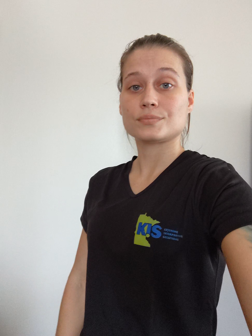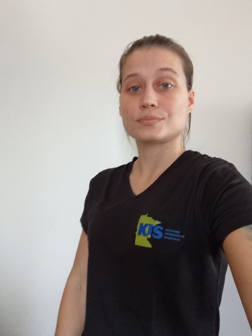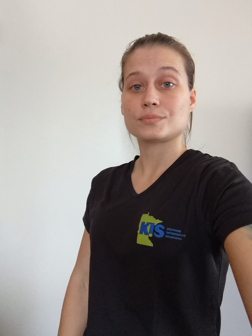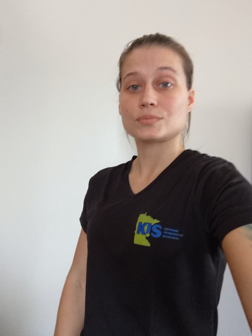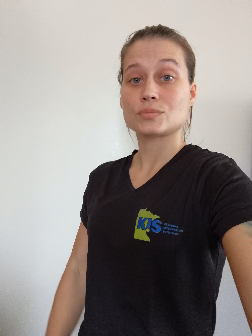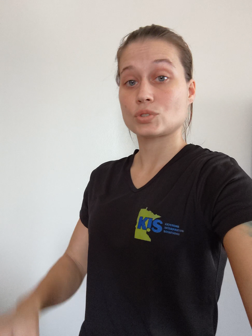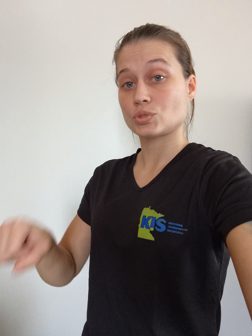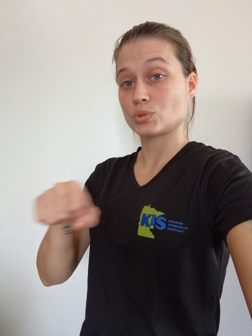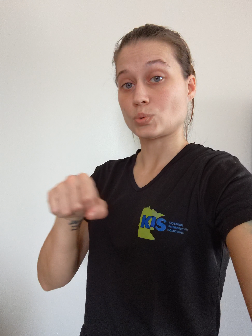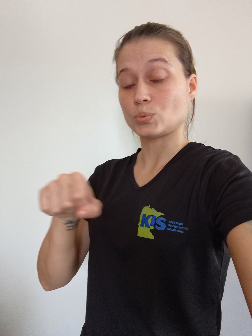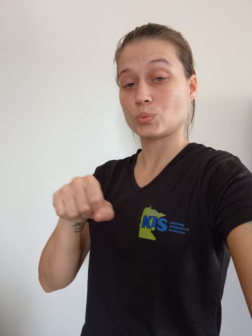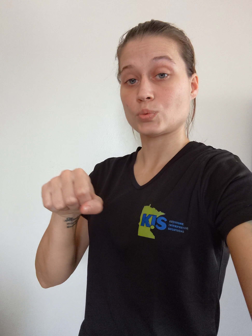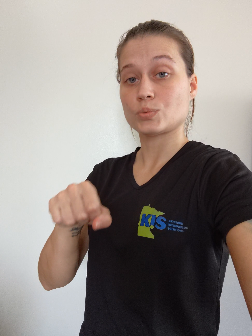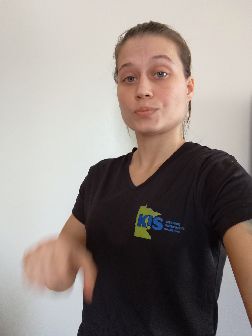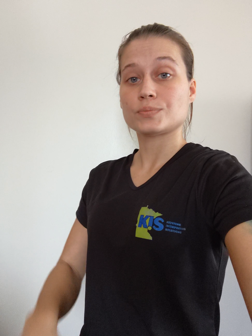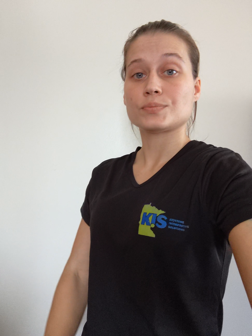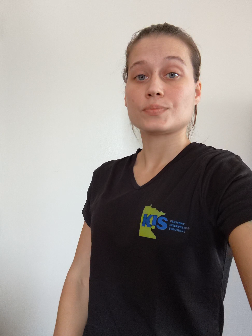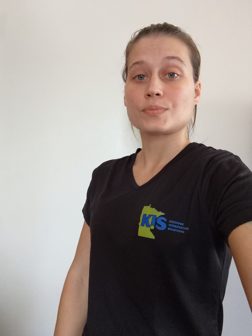shoe